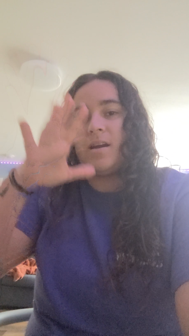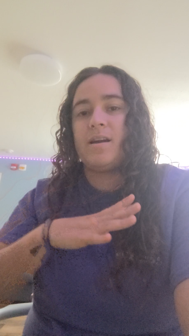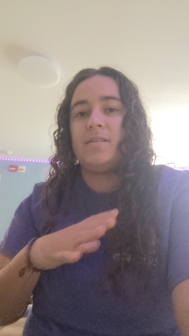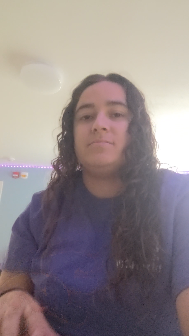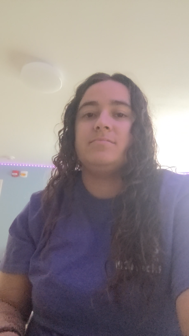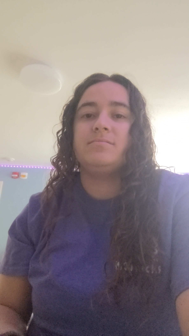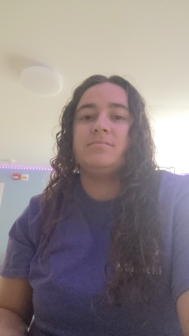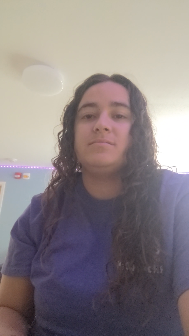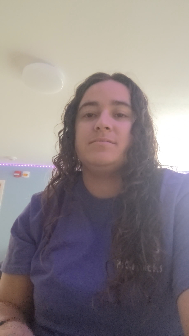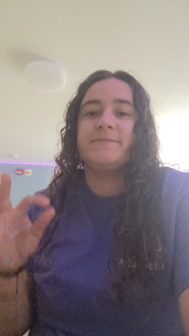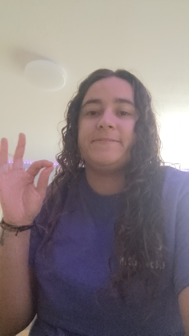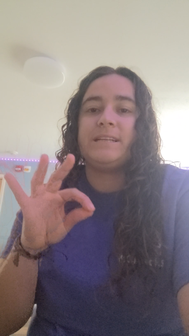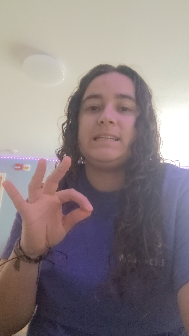fit